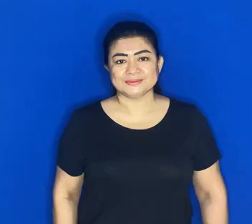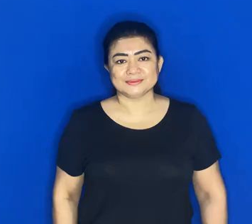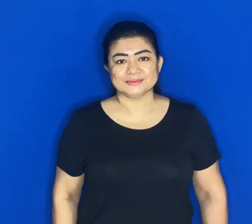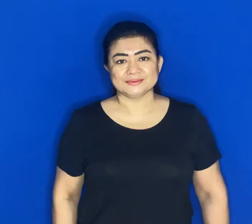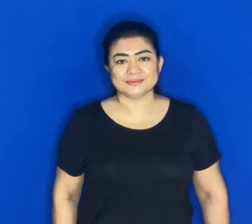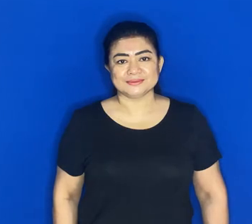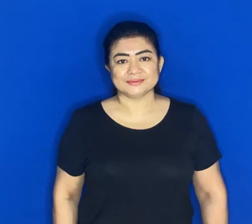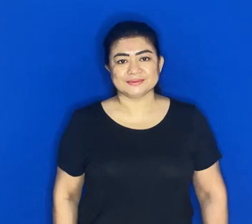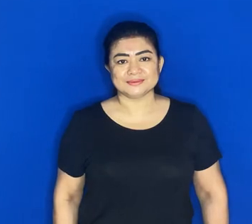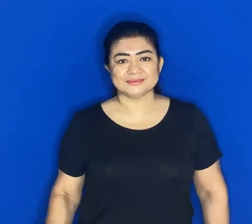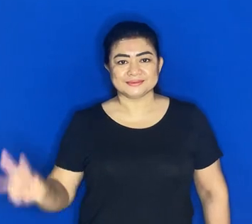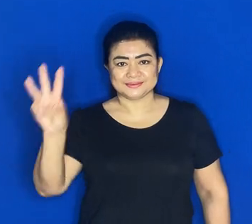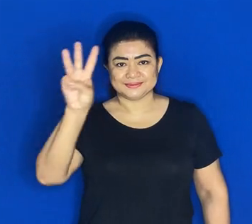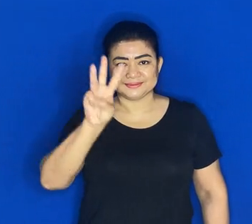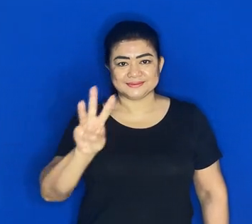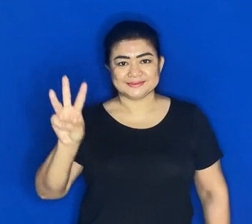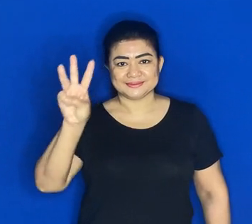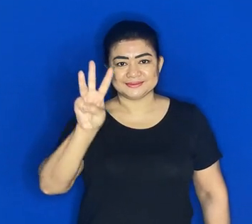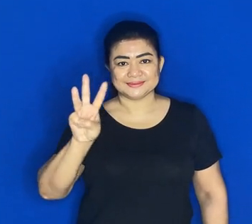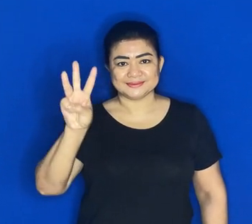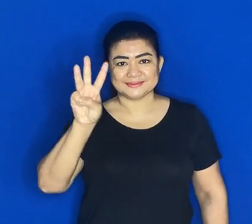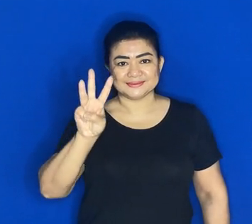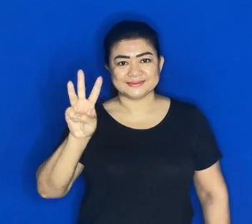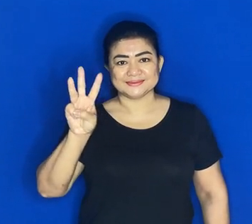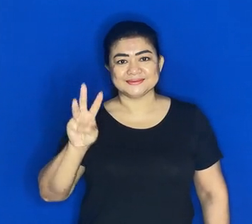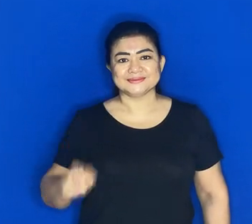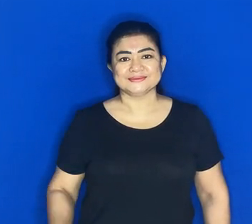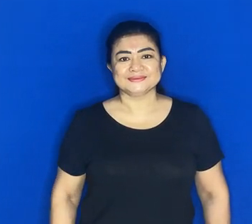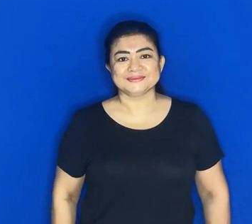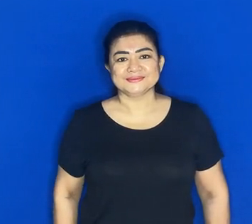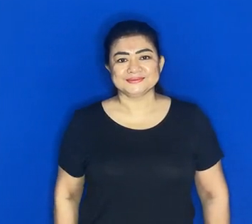wednesday